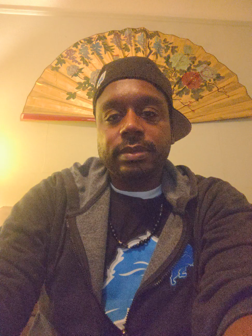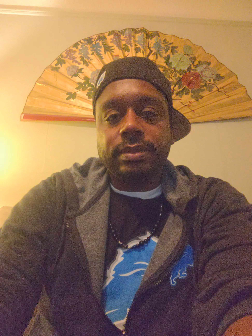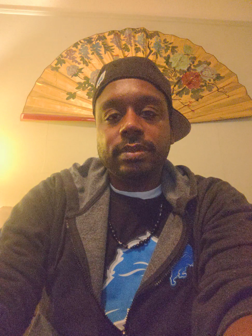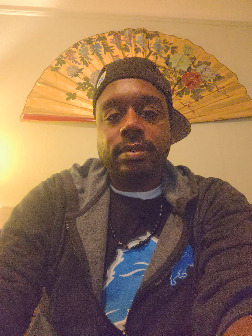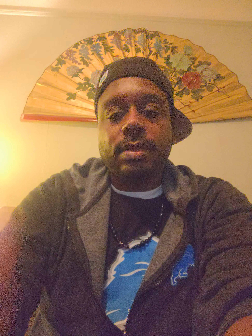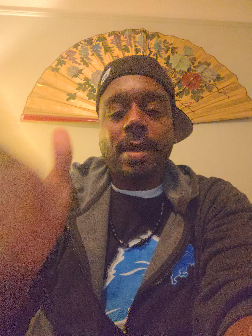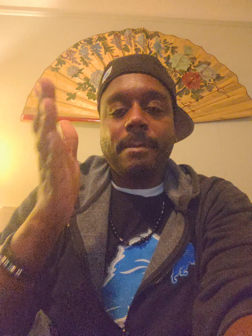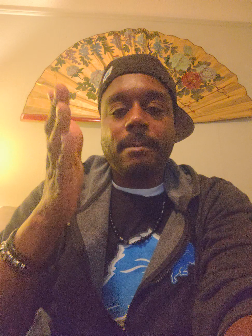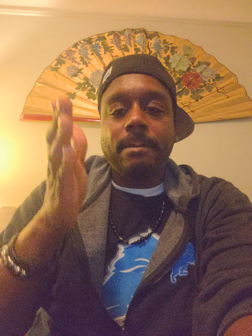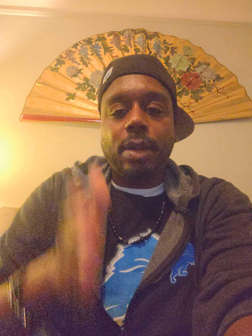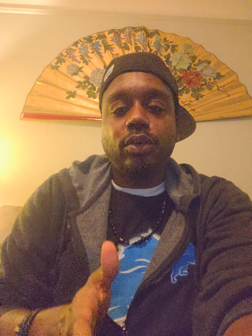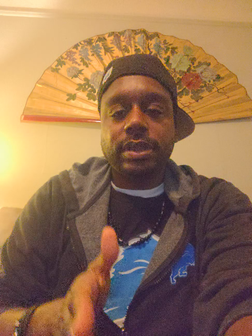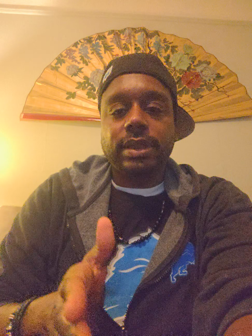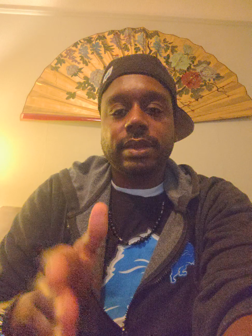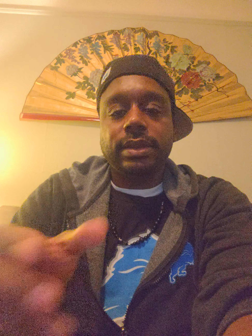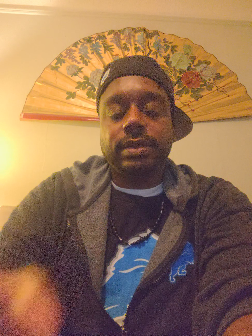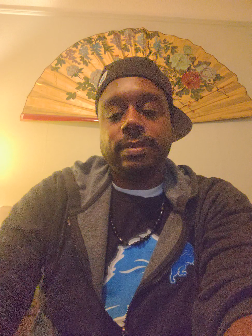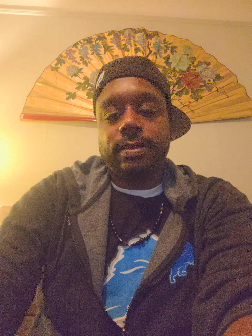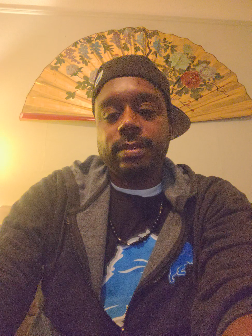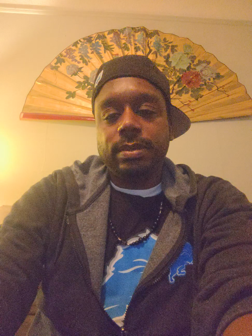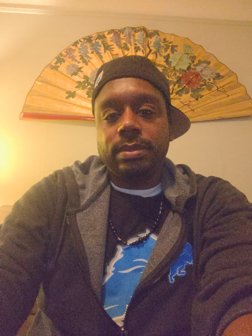person